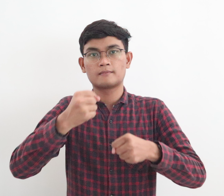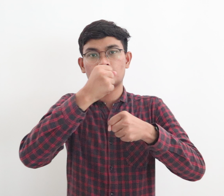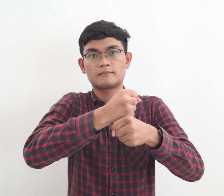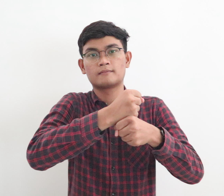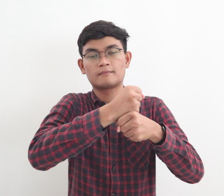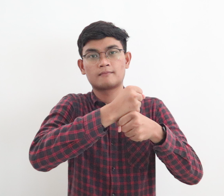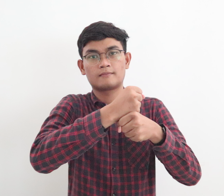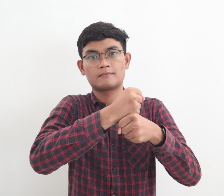G